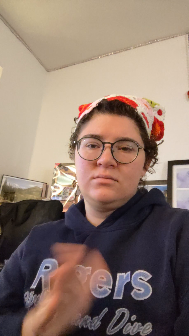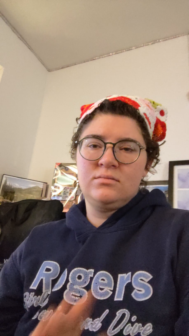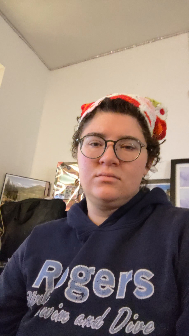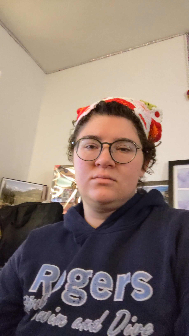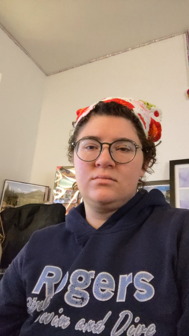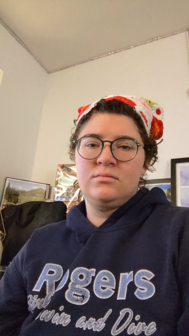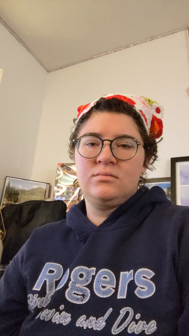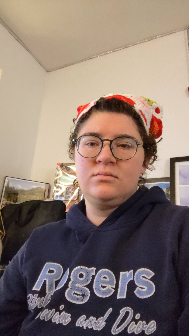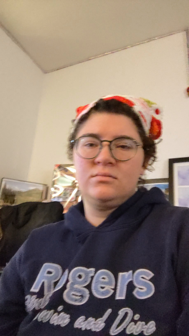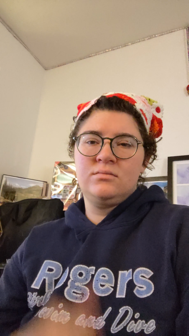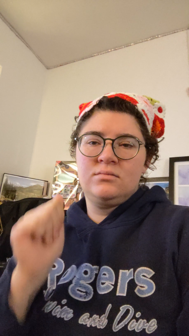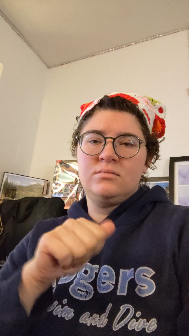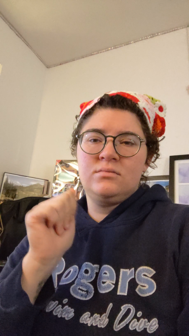rock